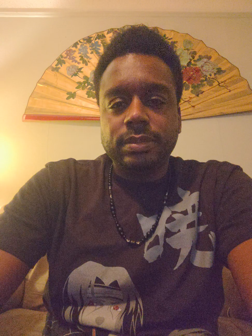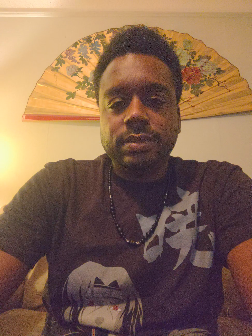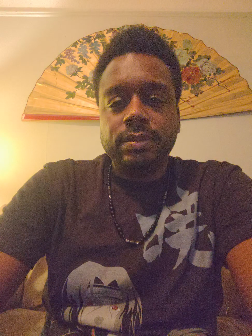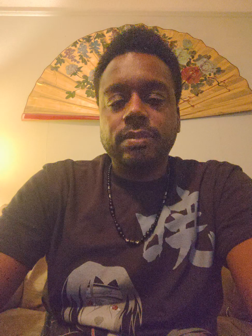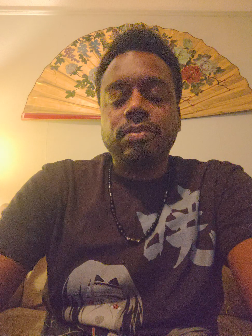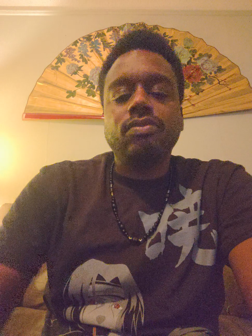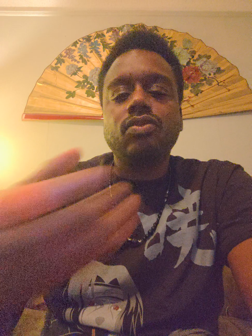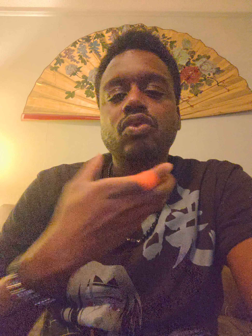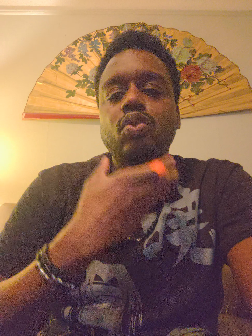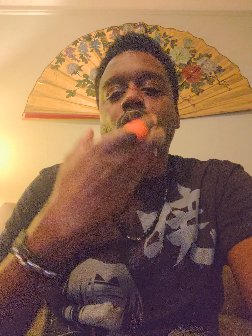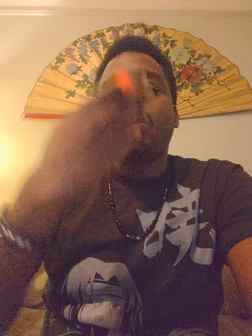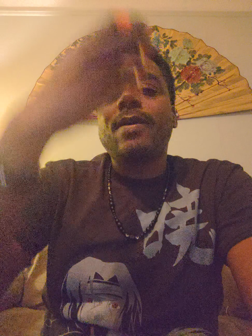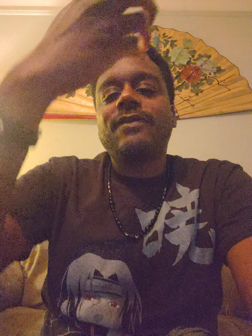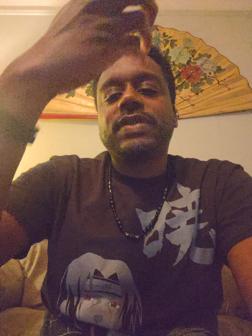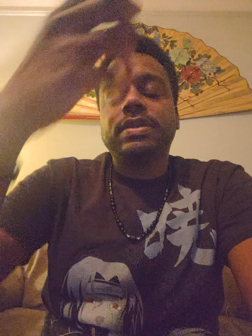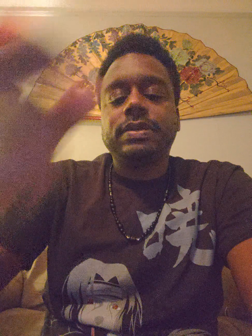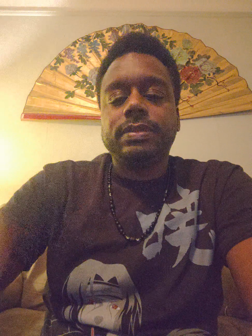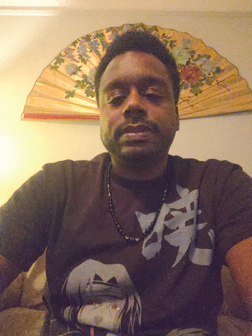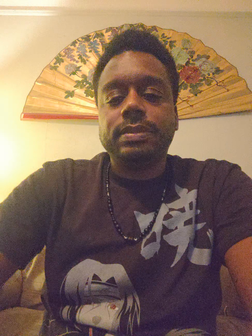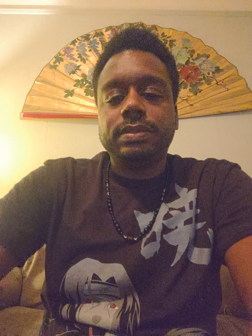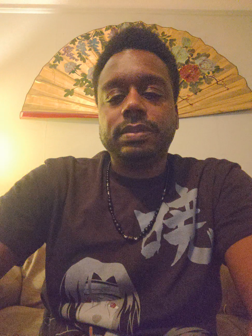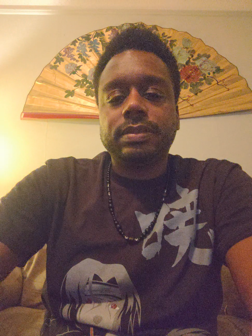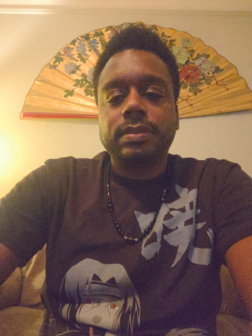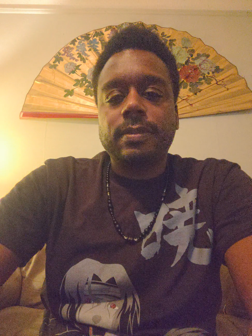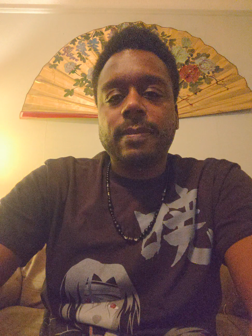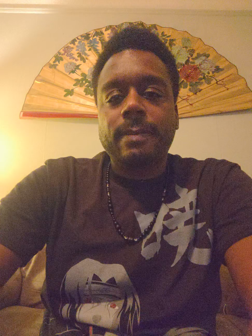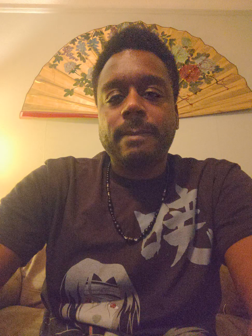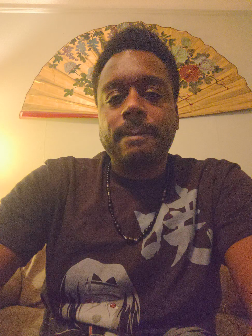giraffe